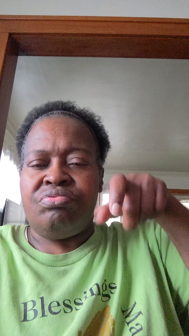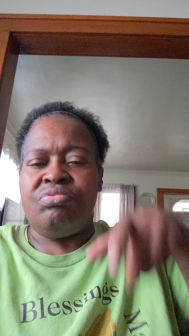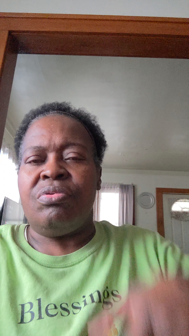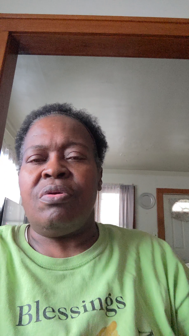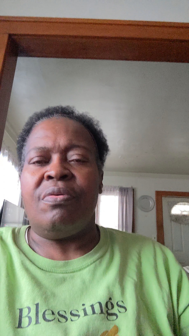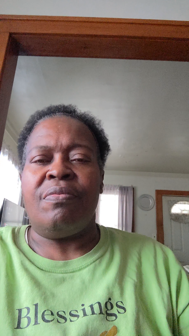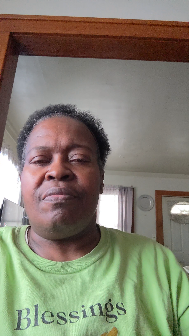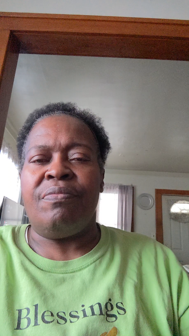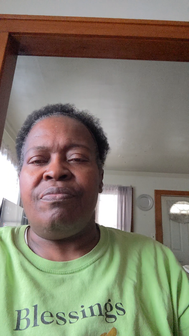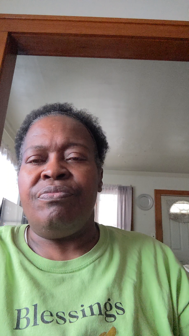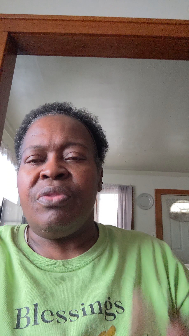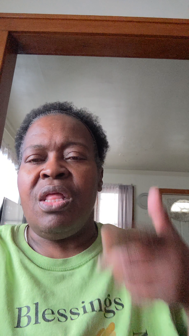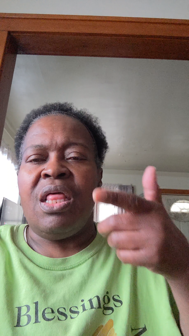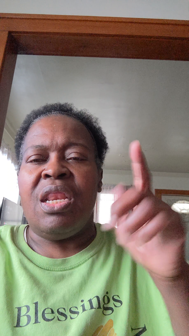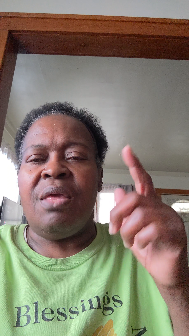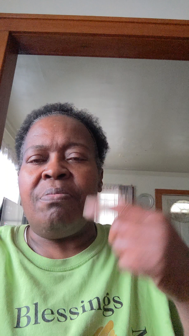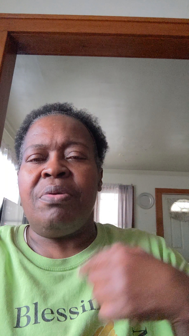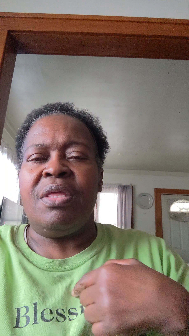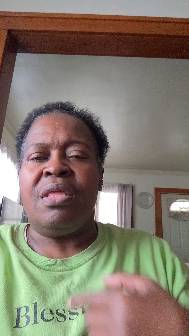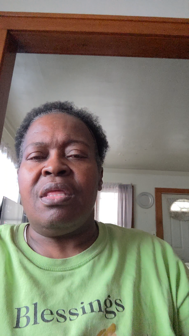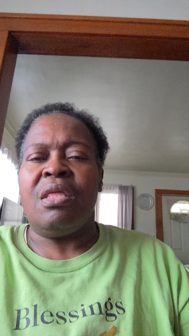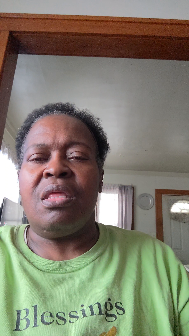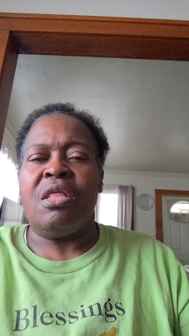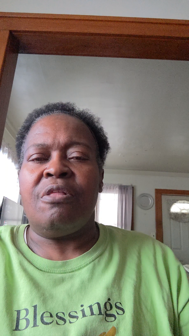let me